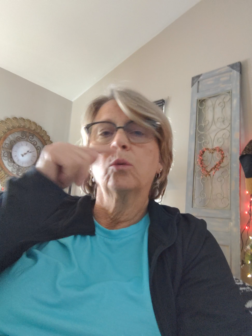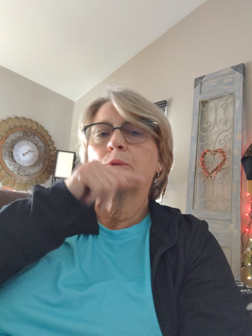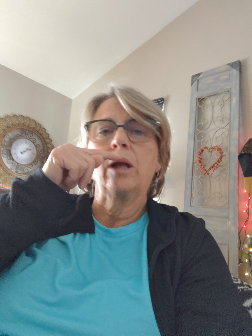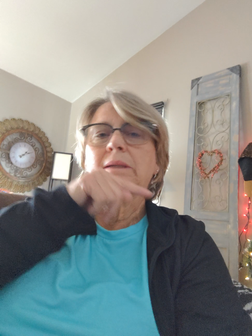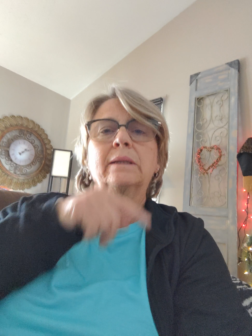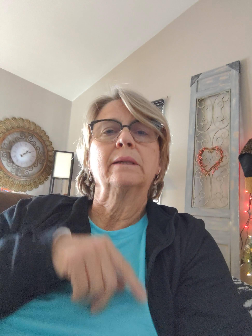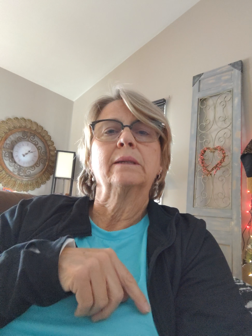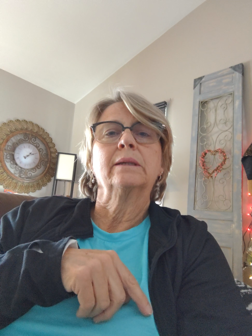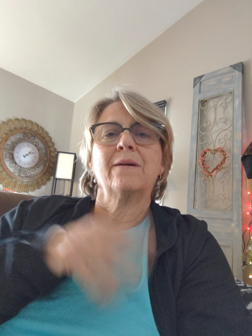toothbrush